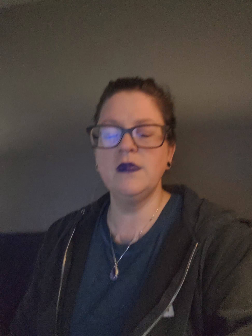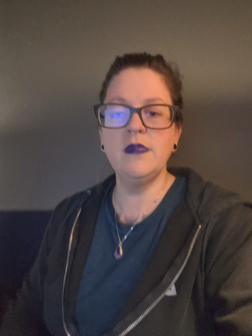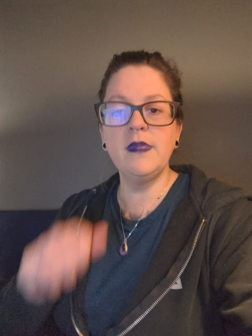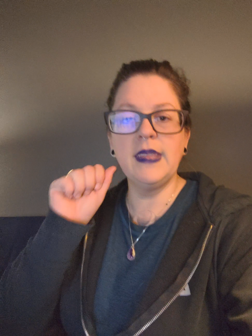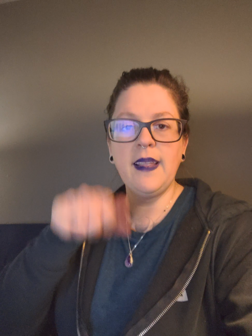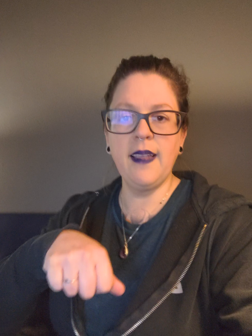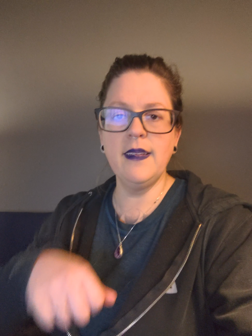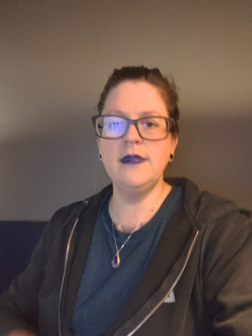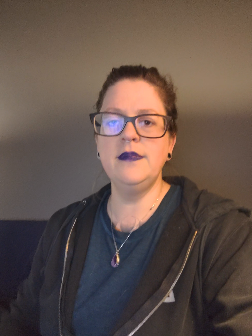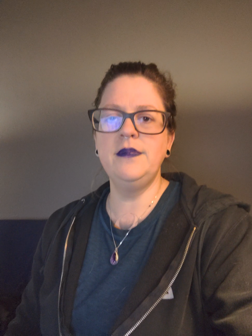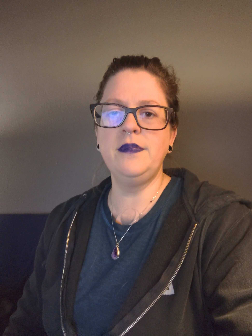can